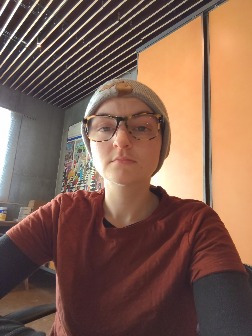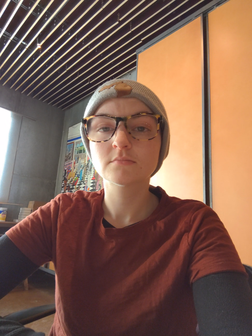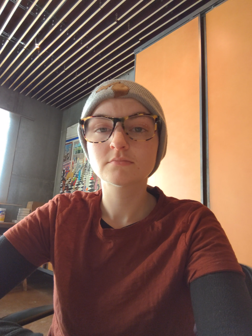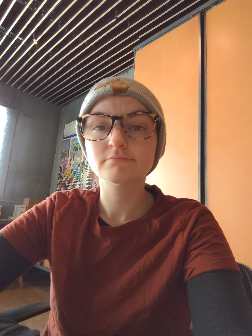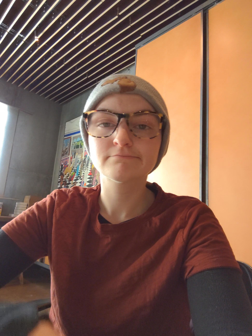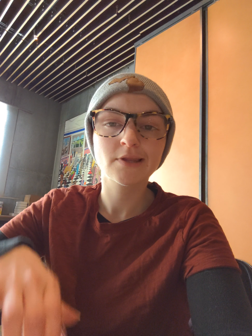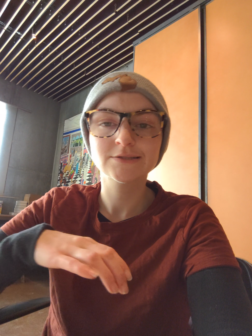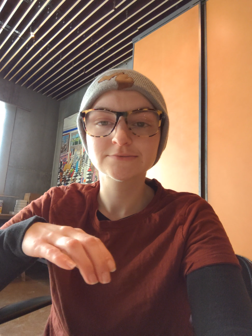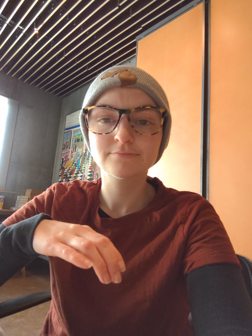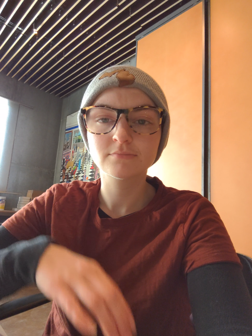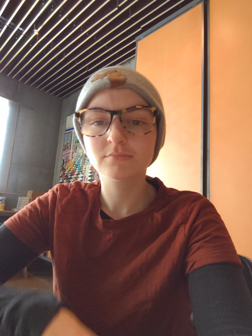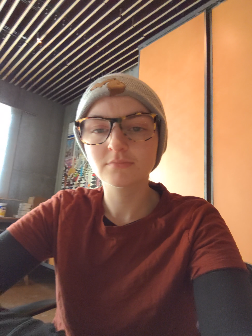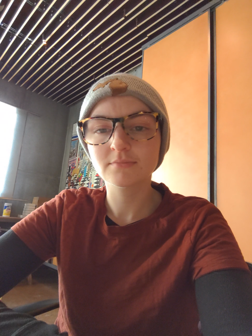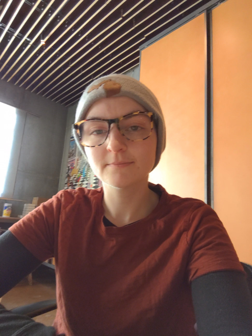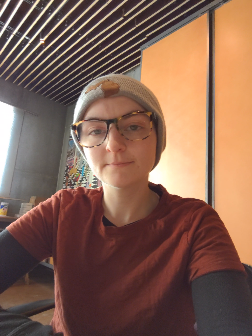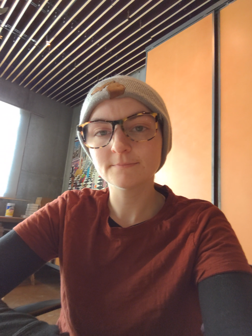pretend